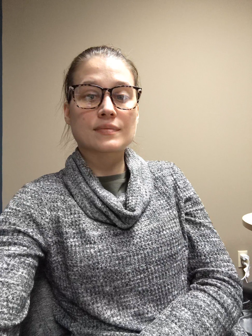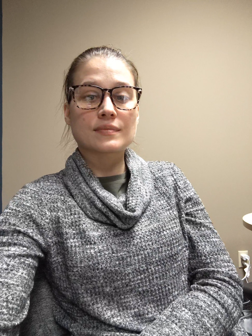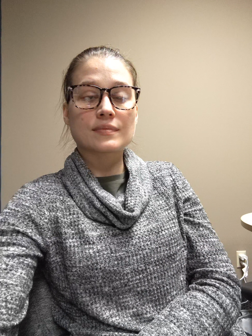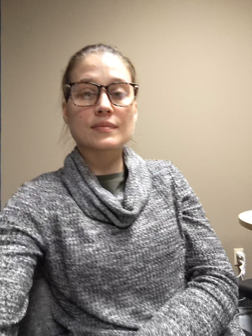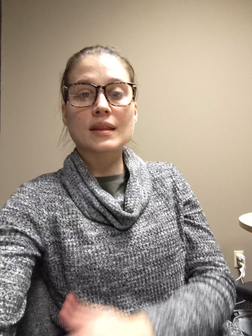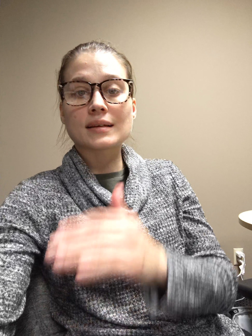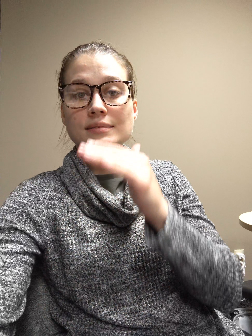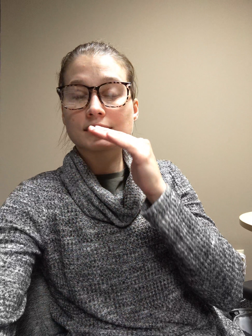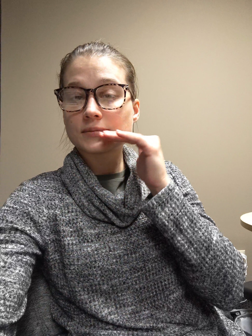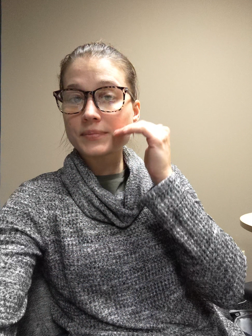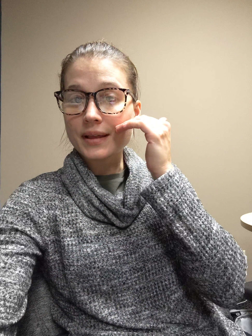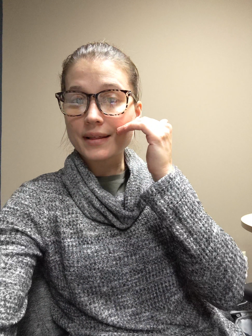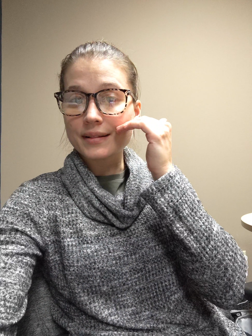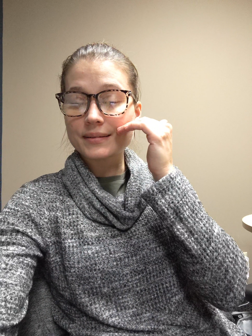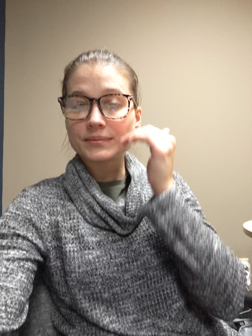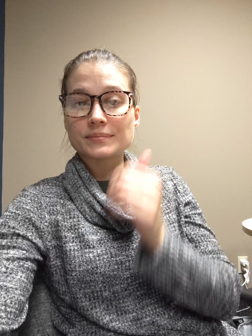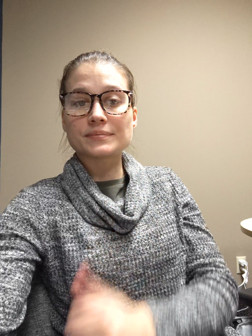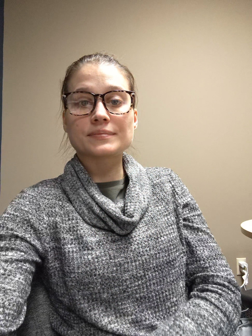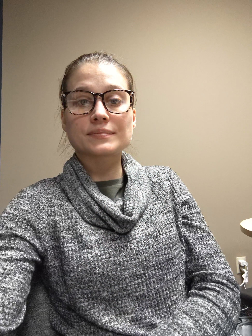smile